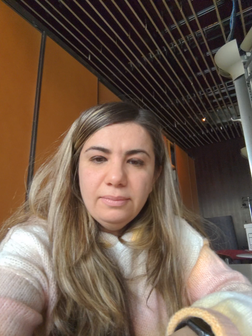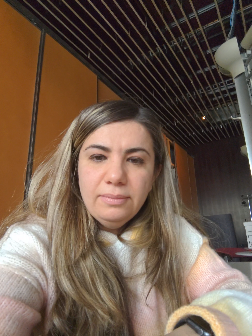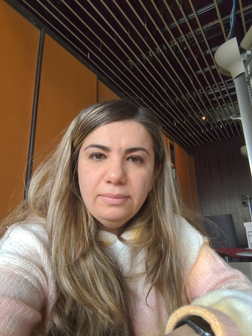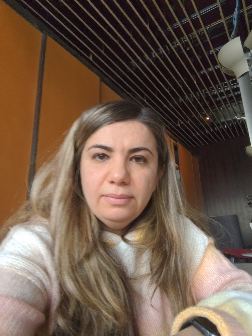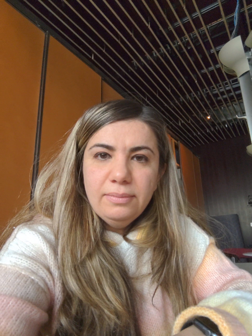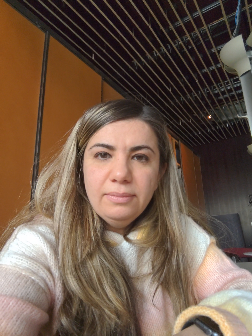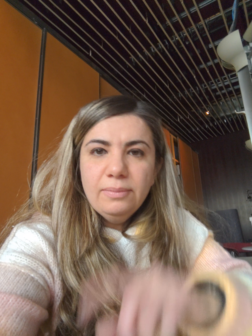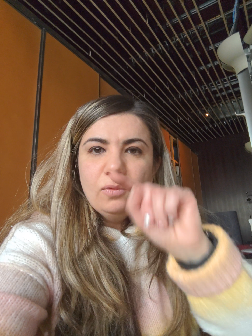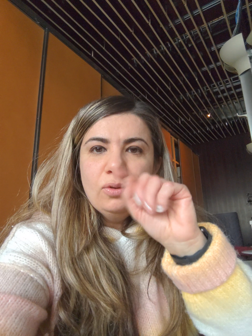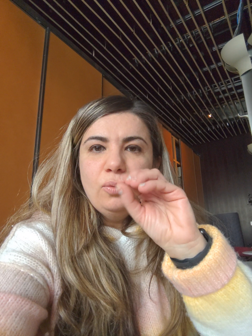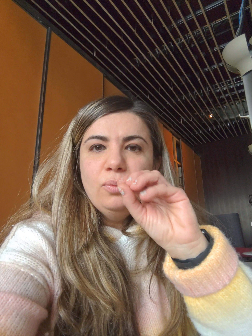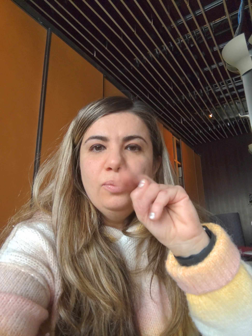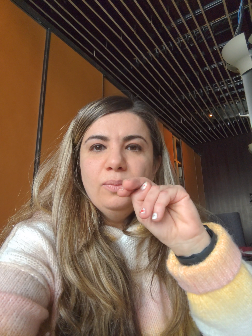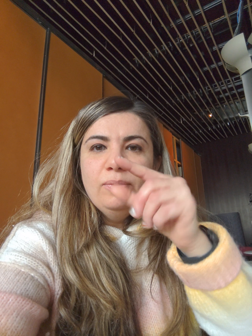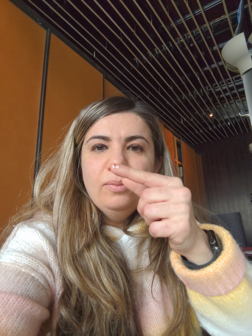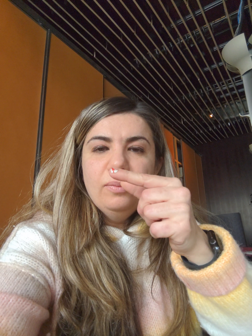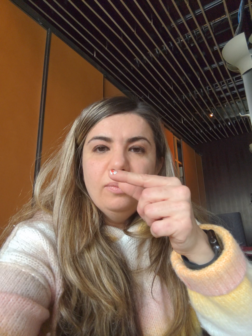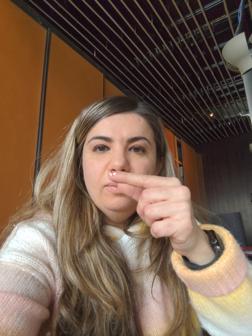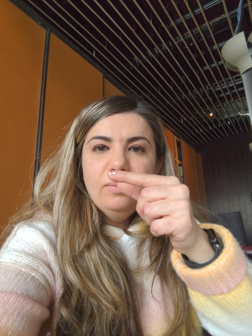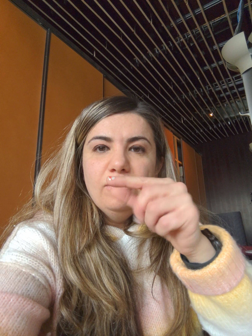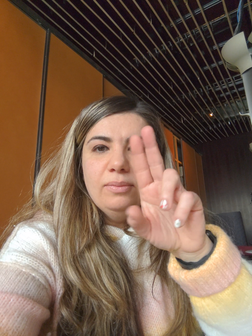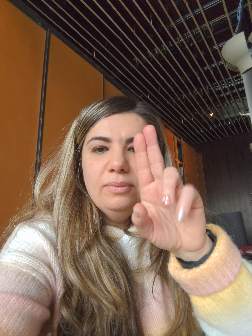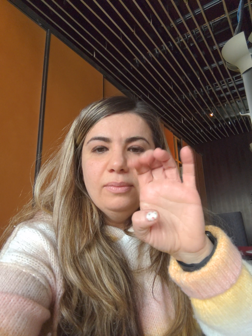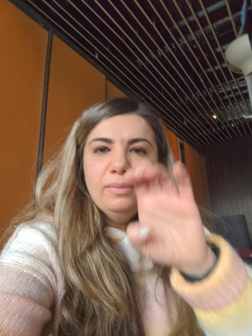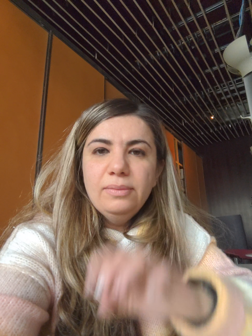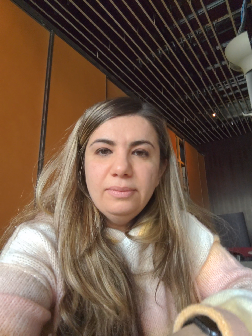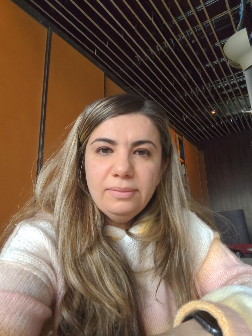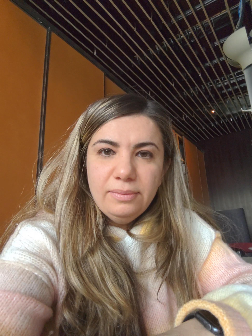tongue